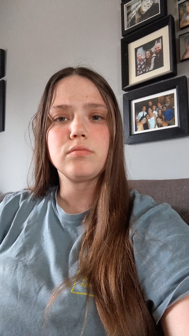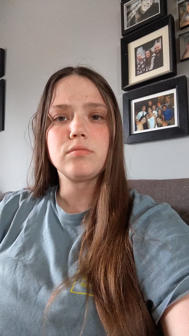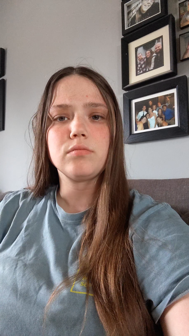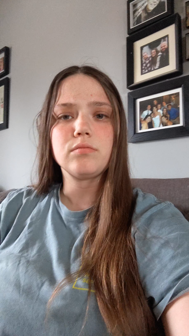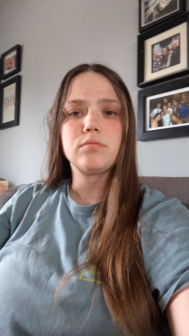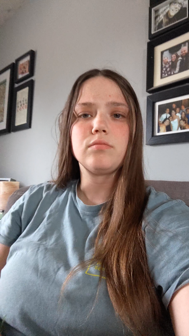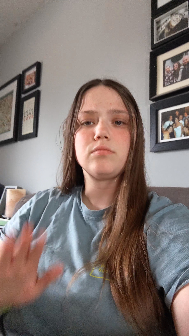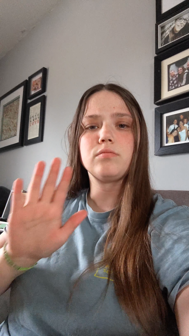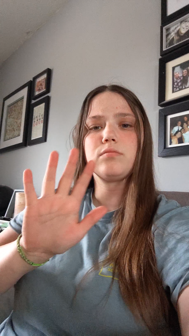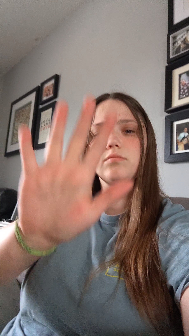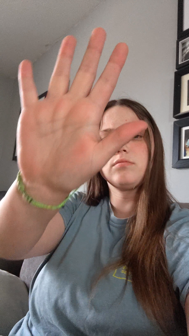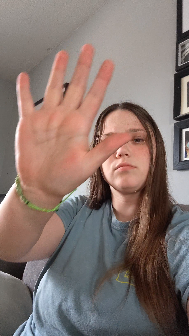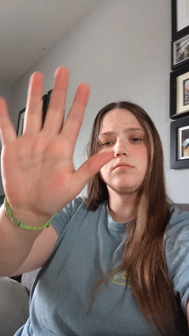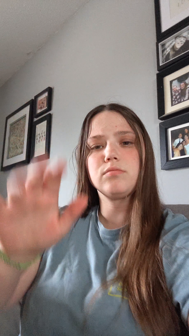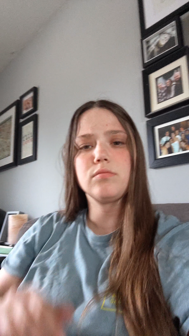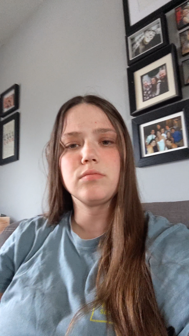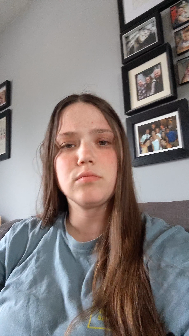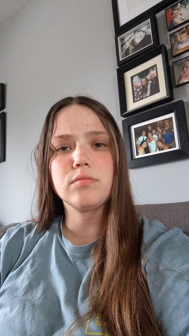give me five